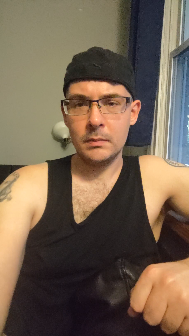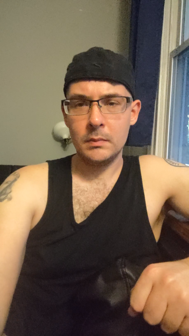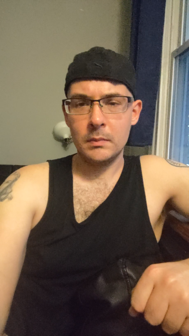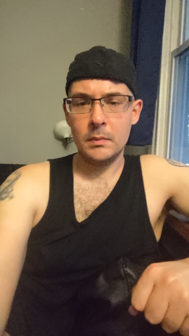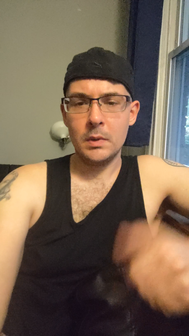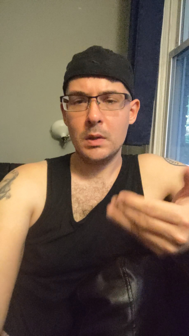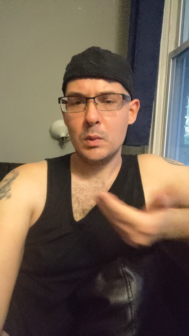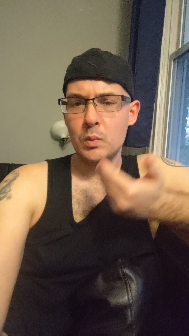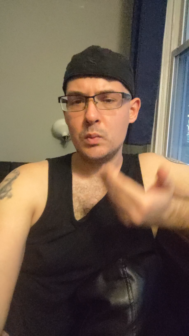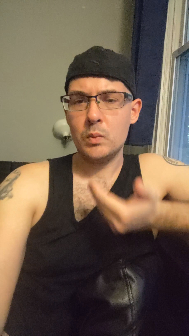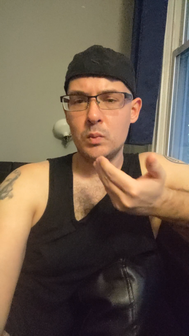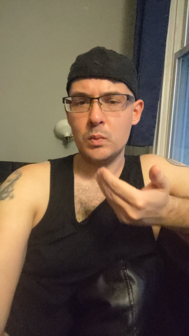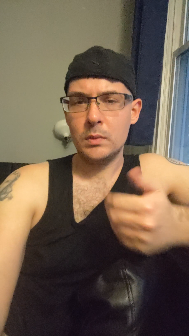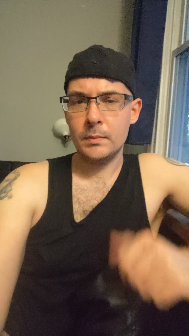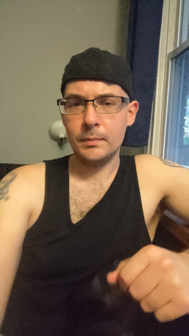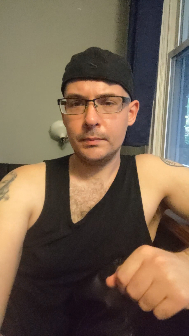new